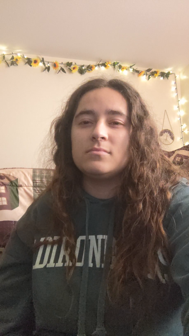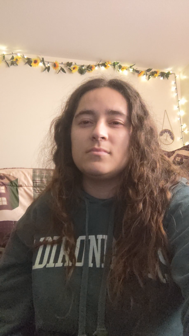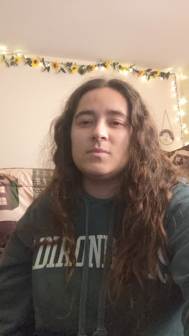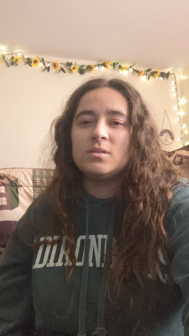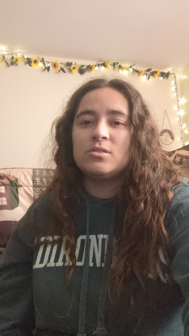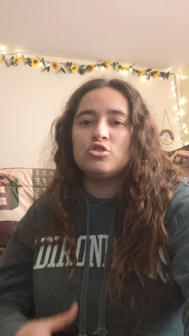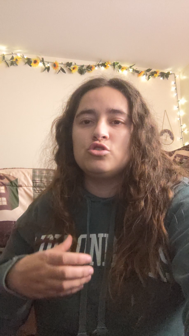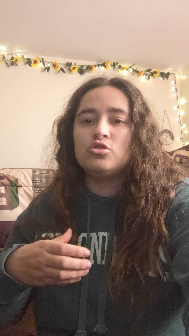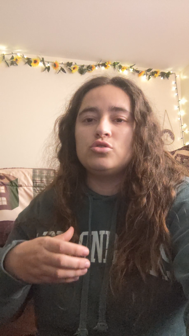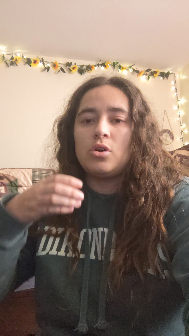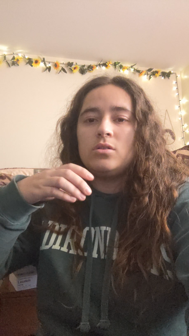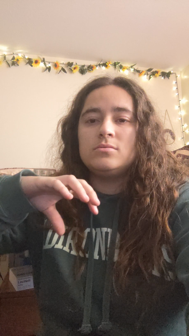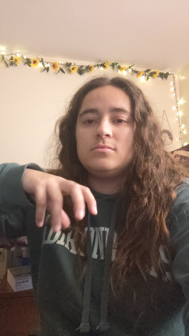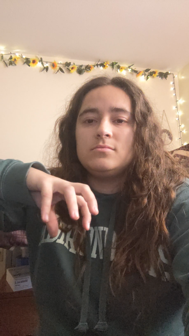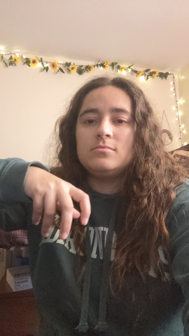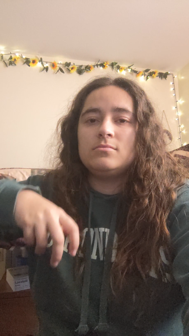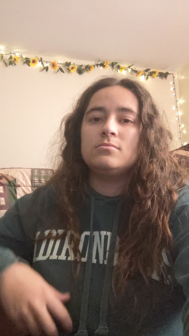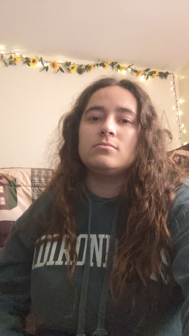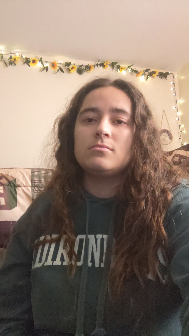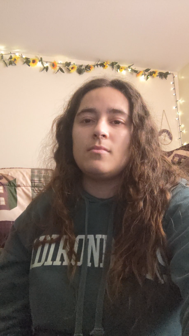jar